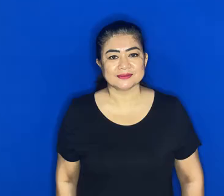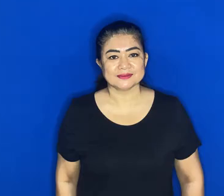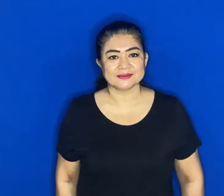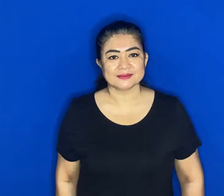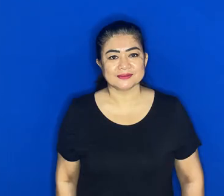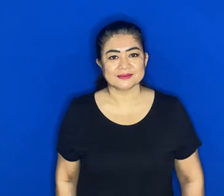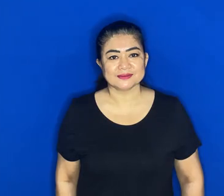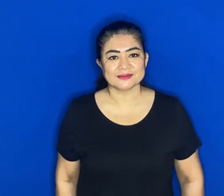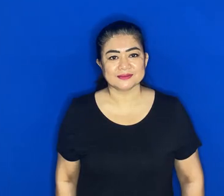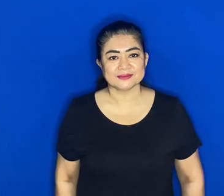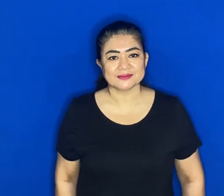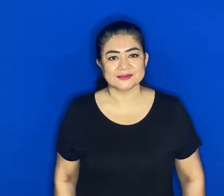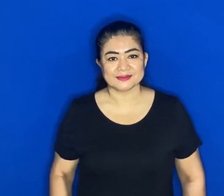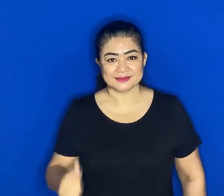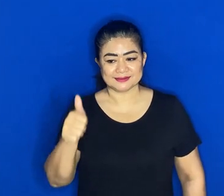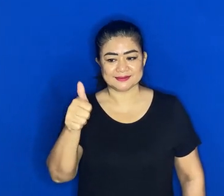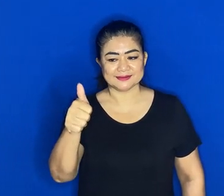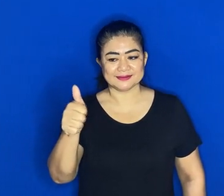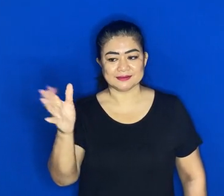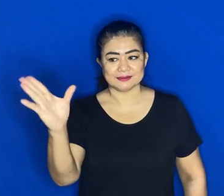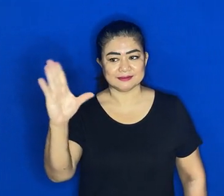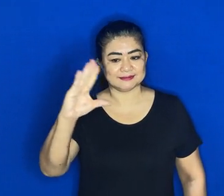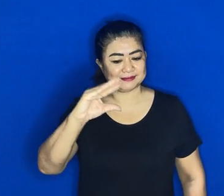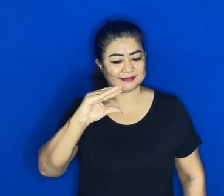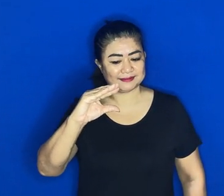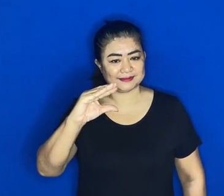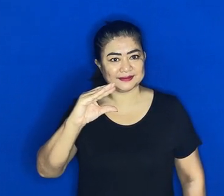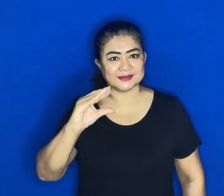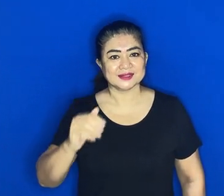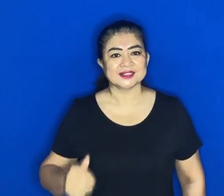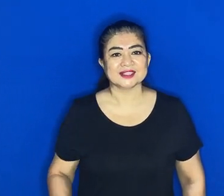good afternoon